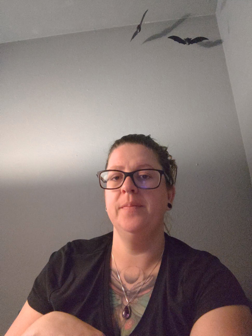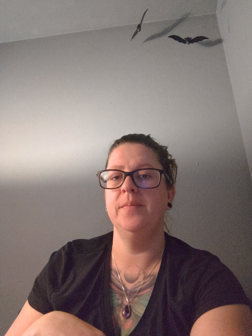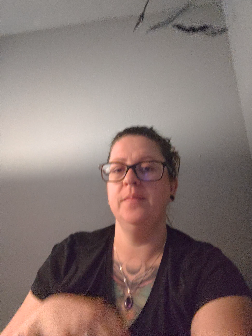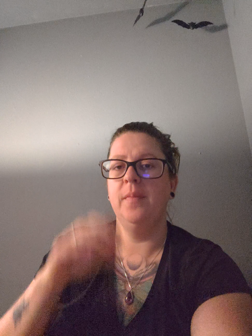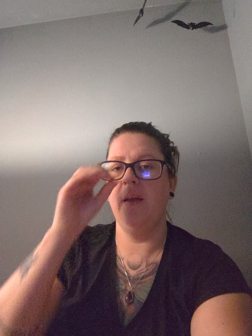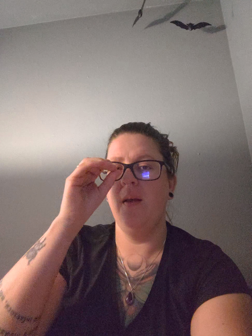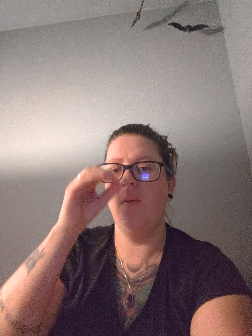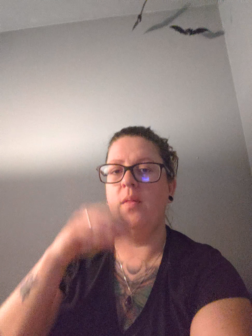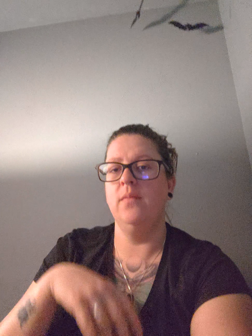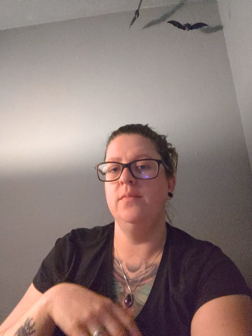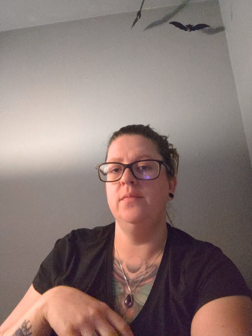owl